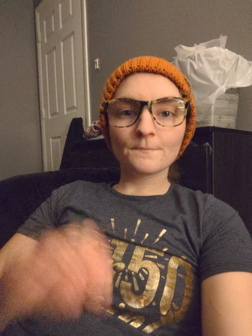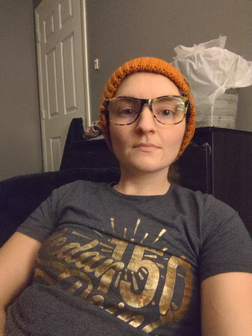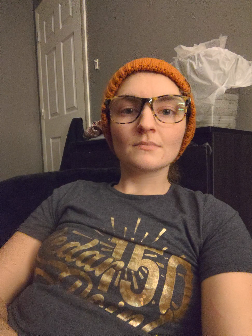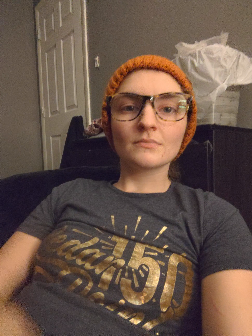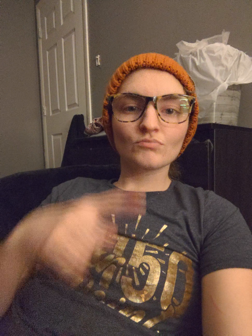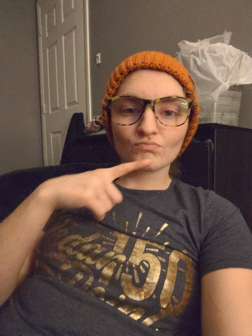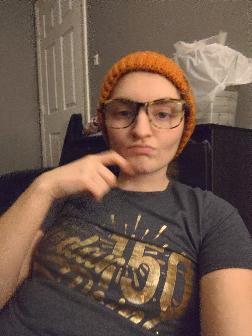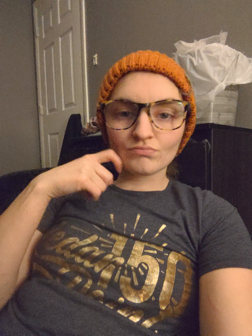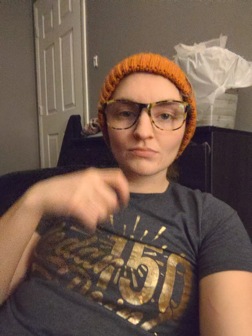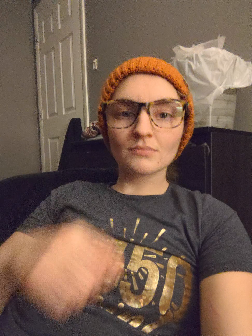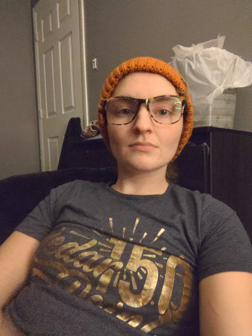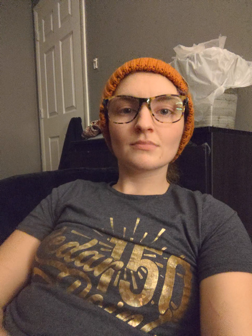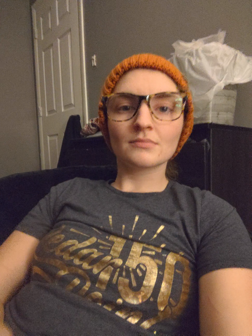dry